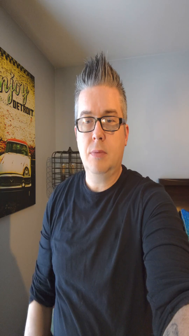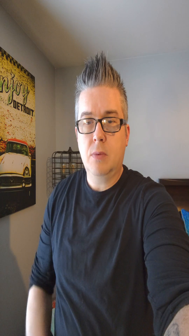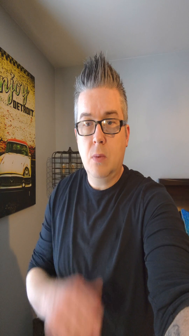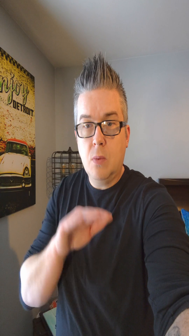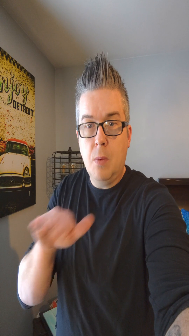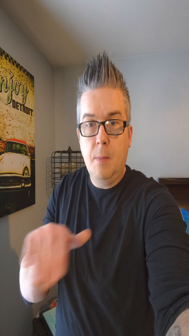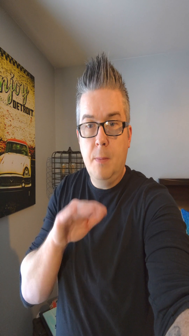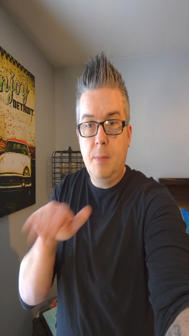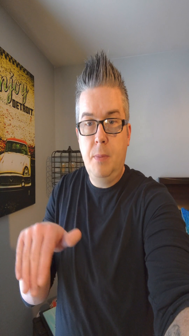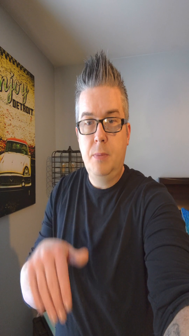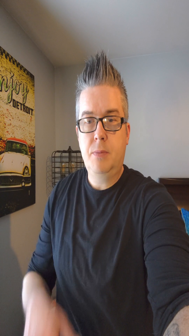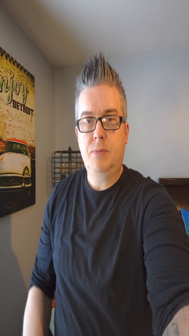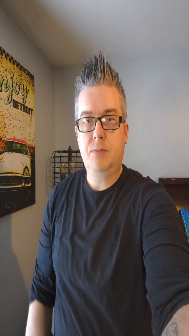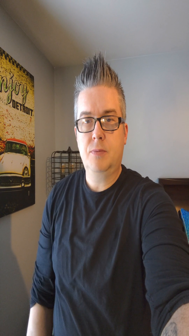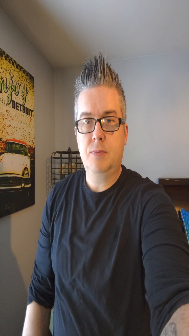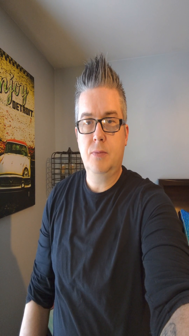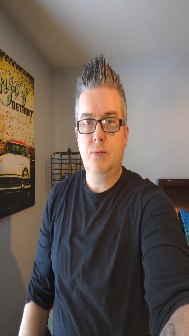pool